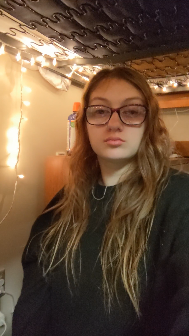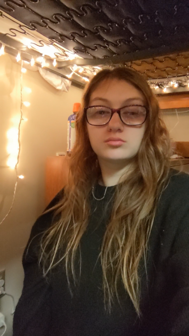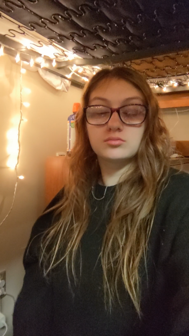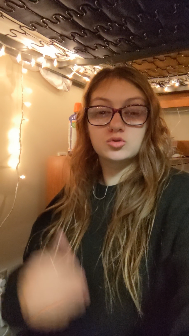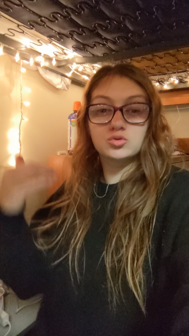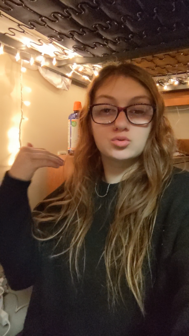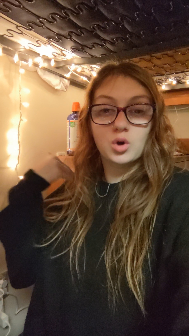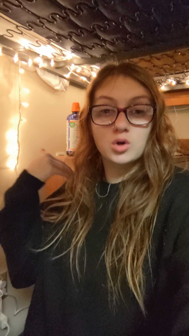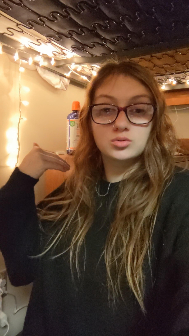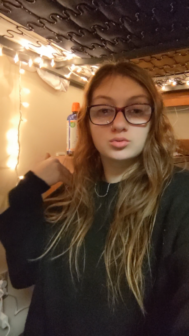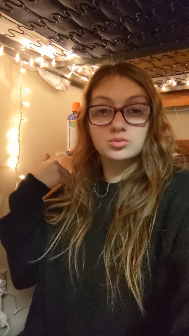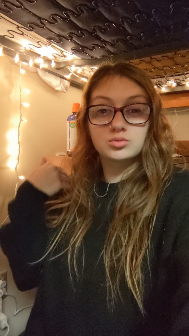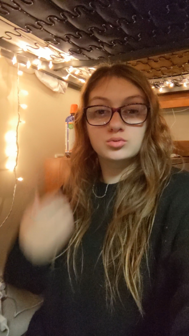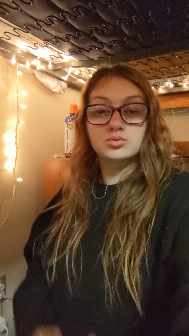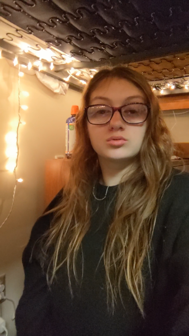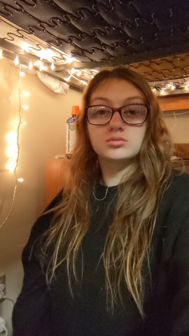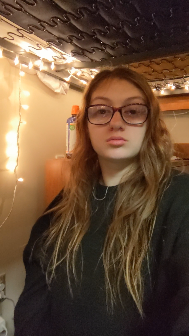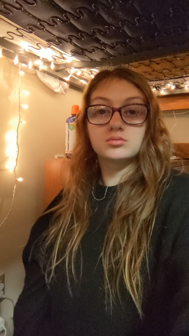shoulder